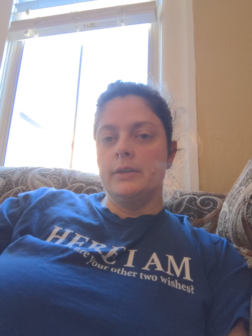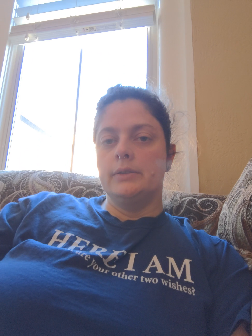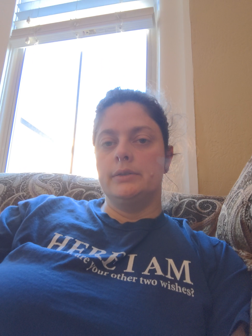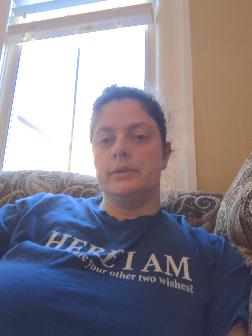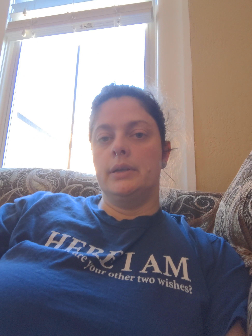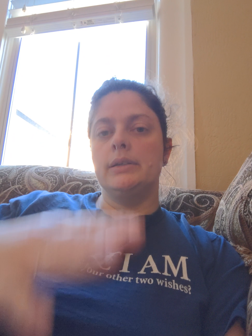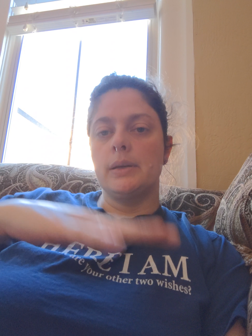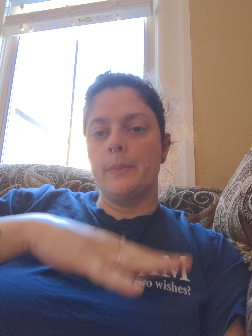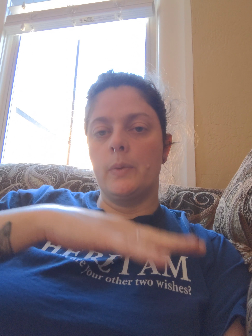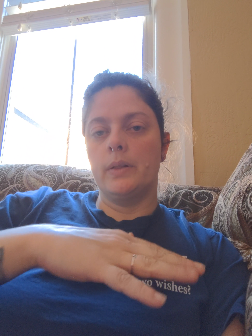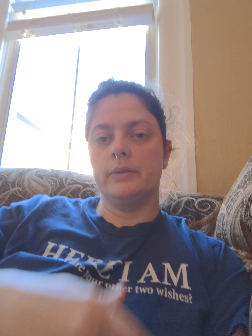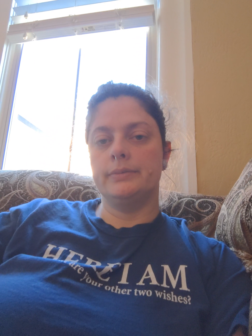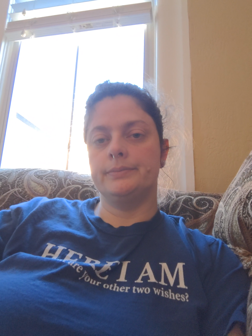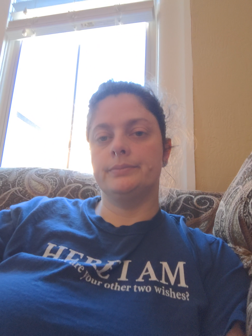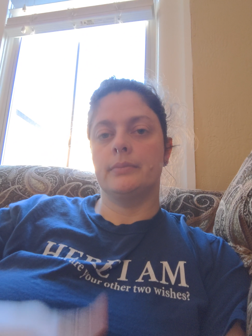table